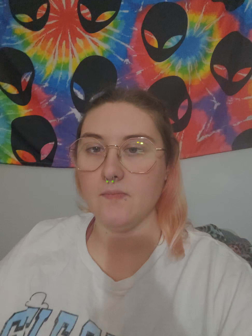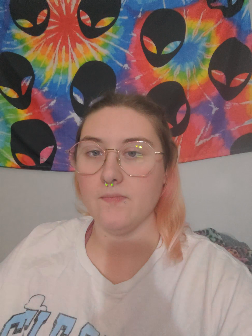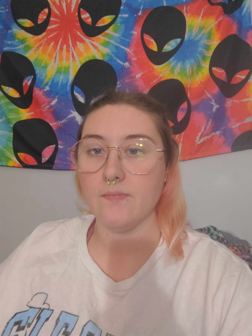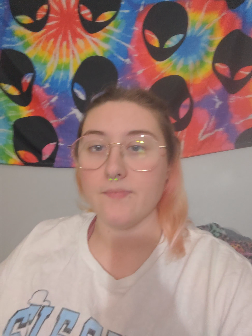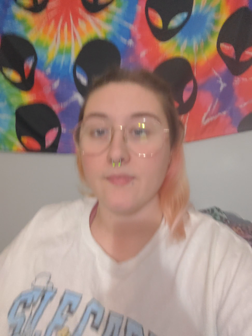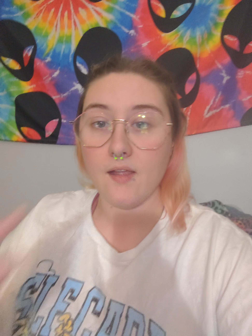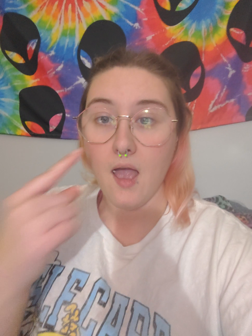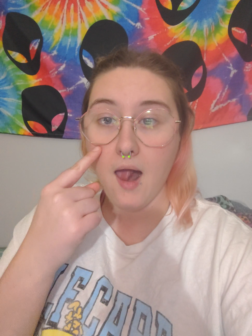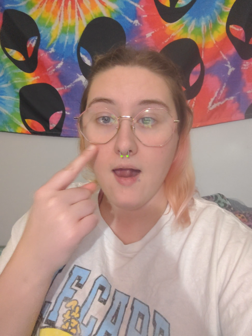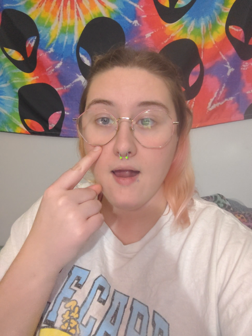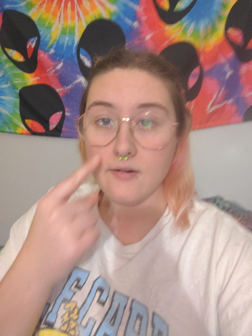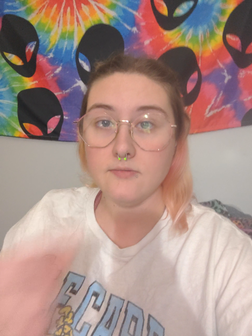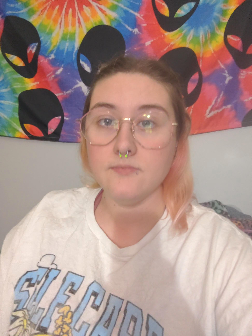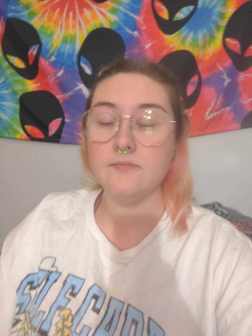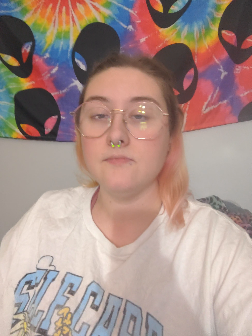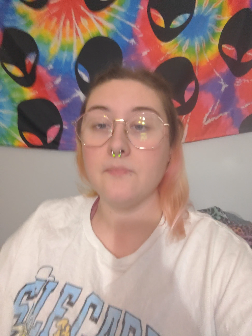eye